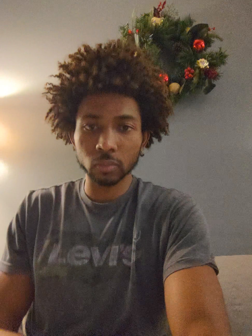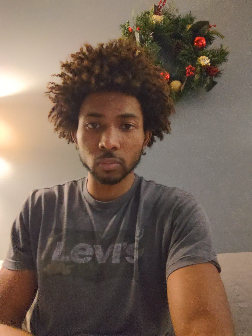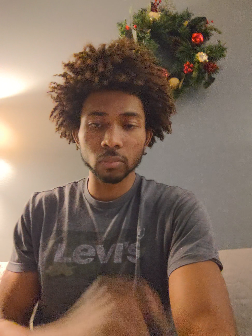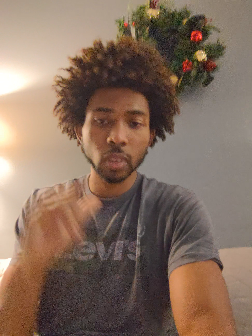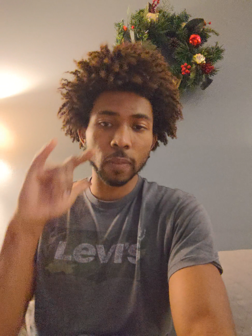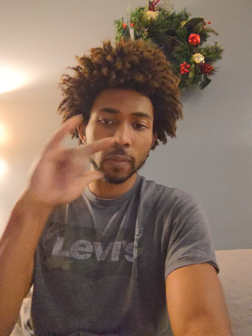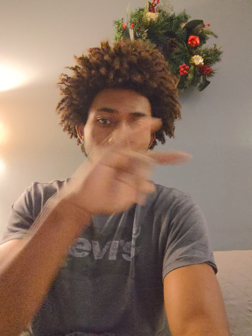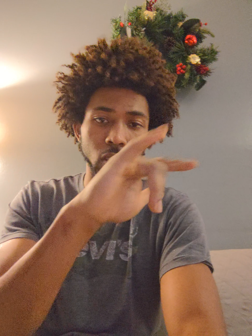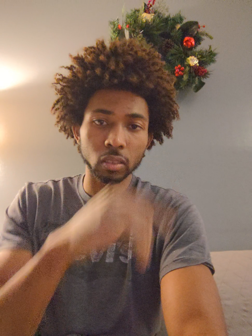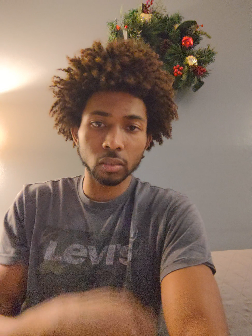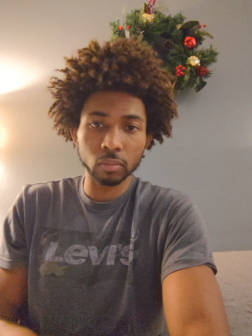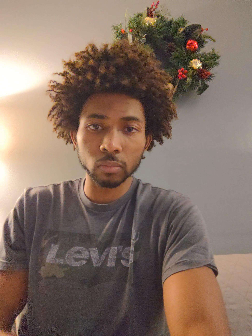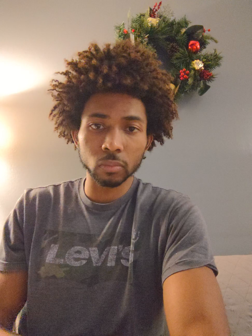airplane